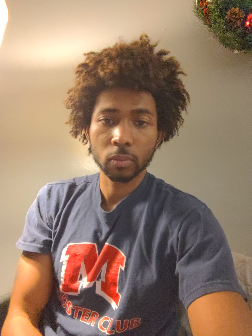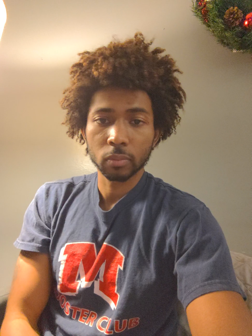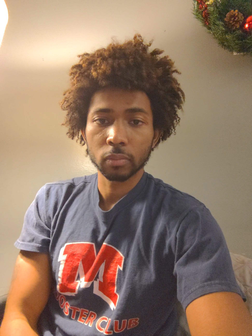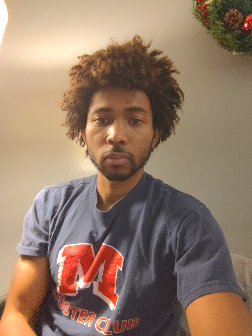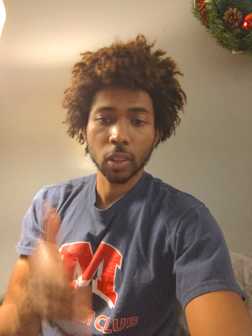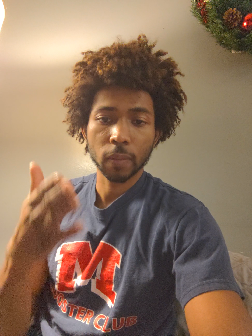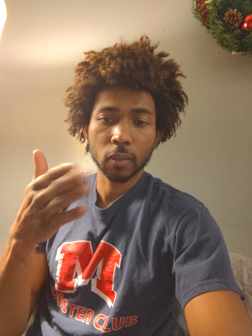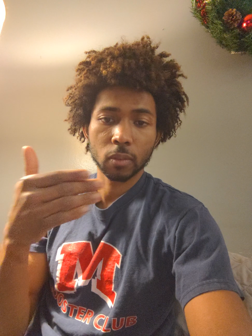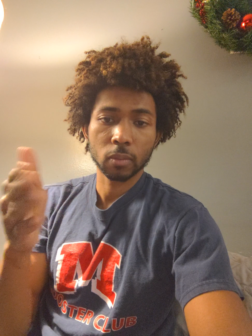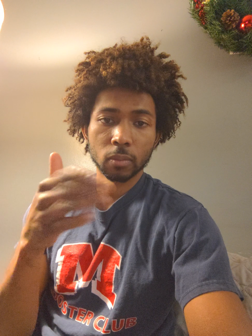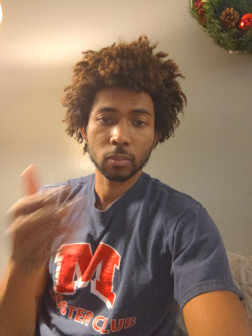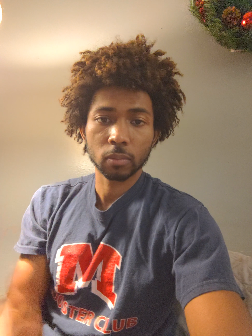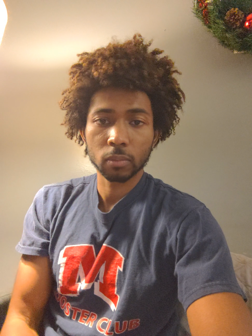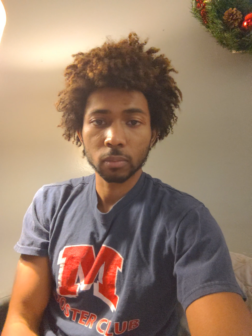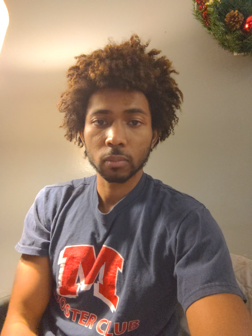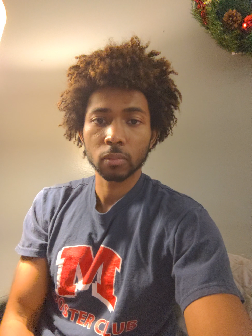flag